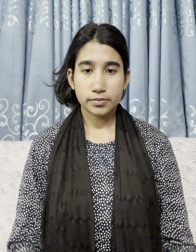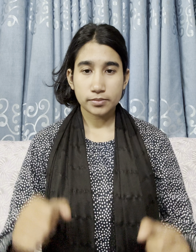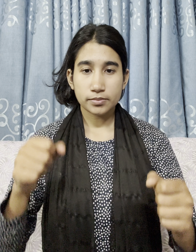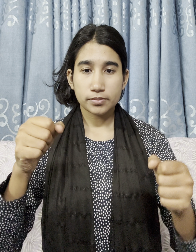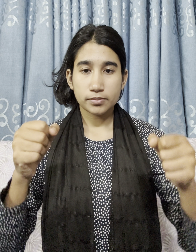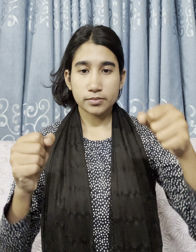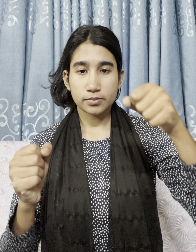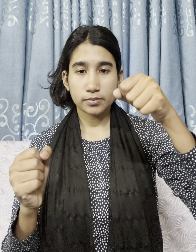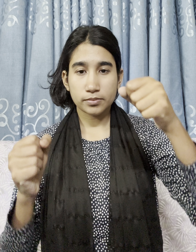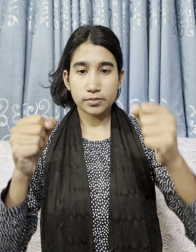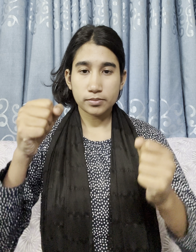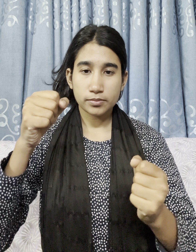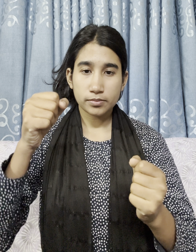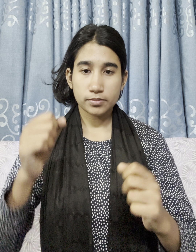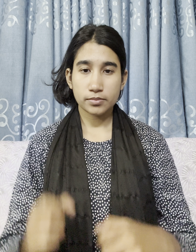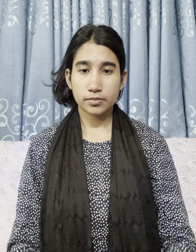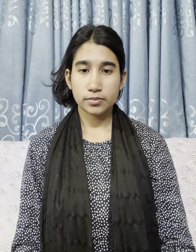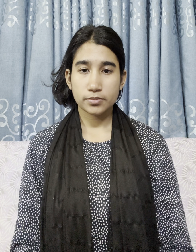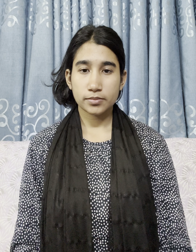গাড়ি